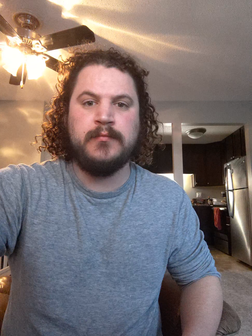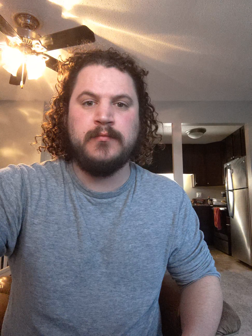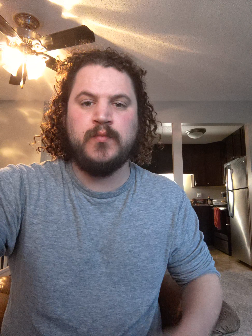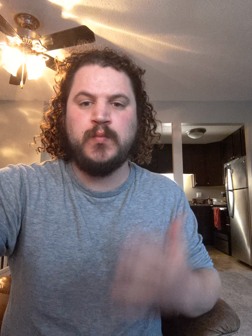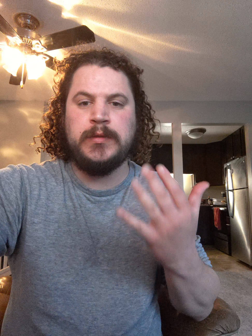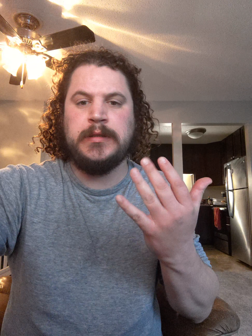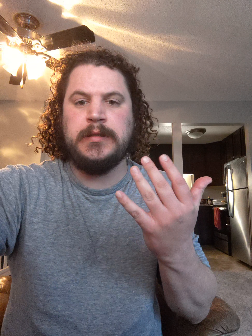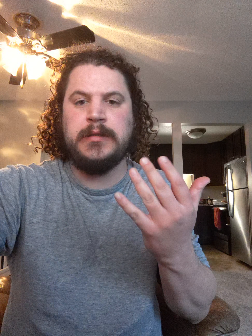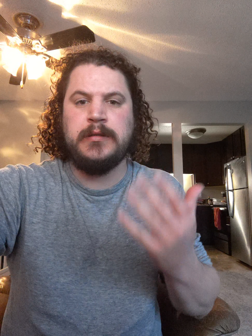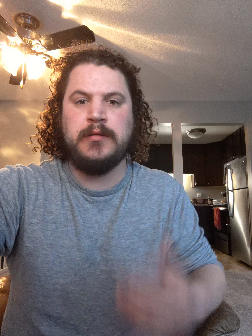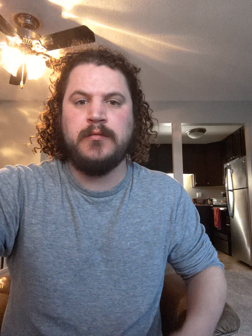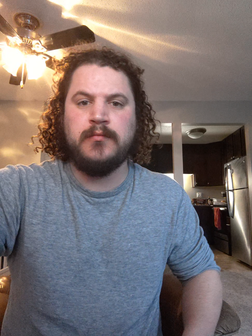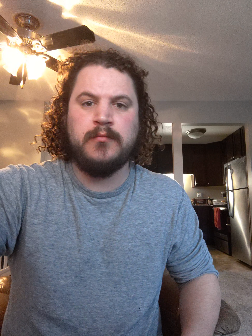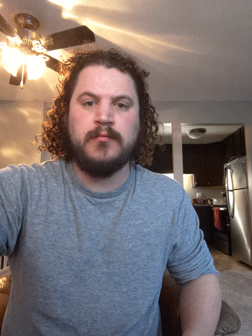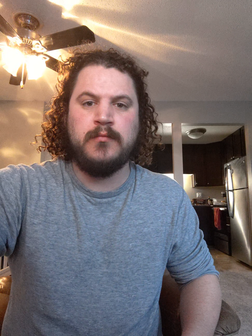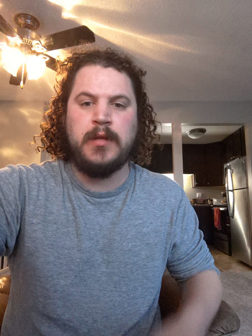wait